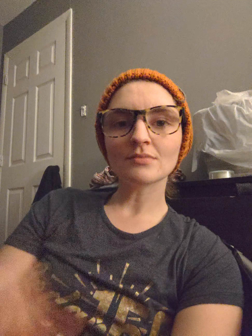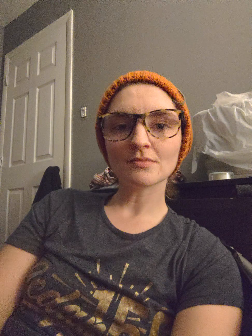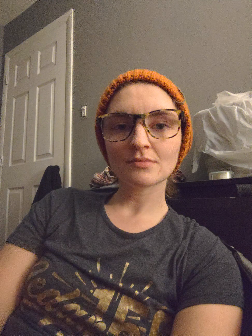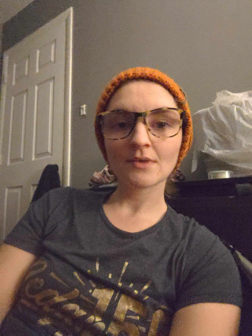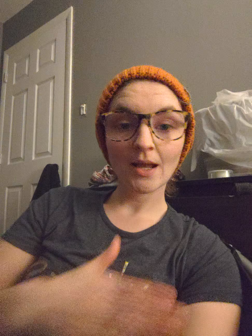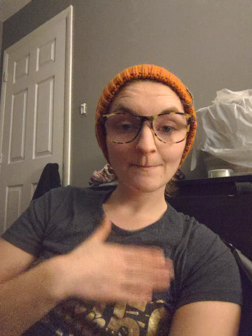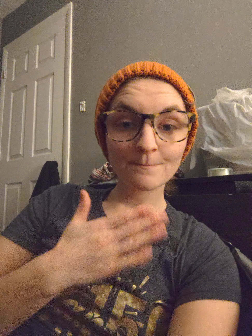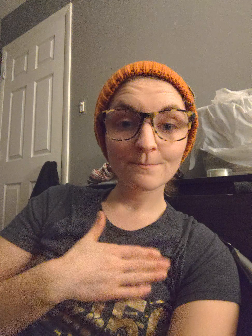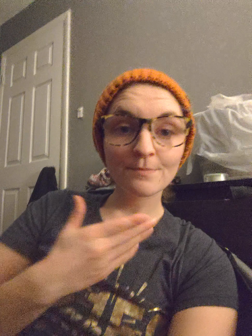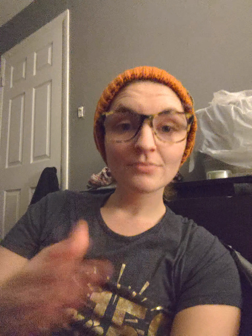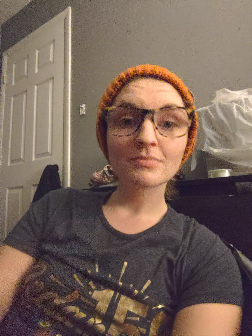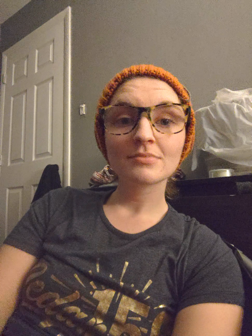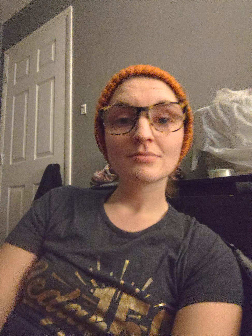happy